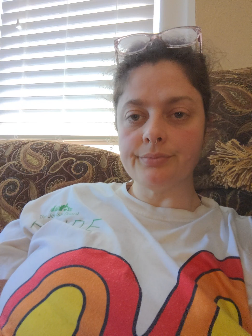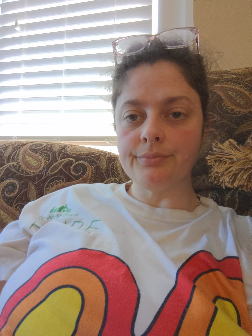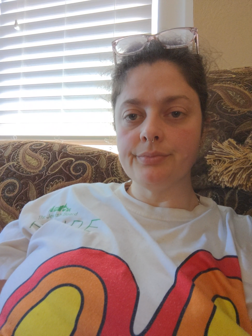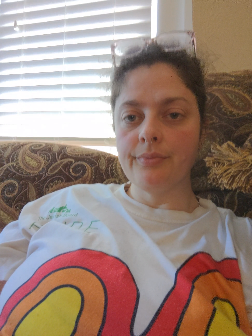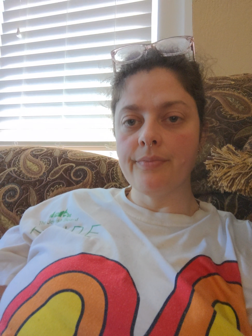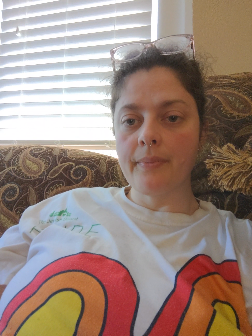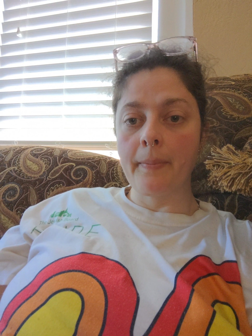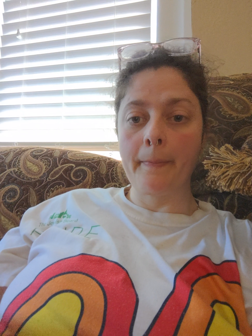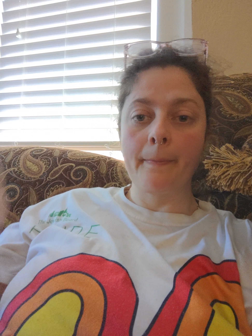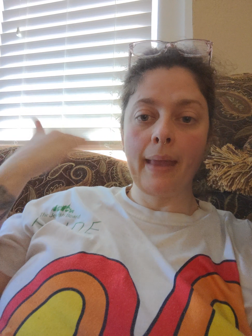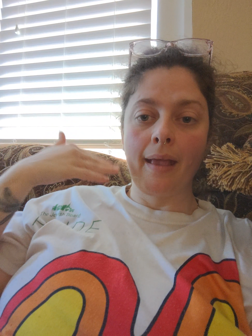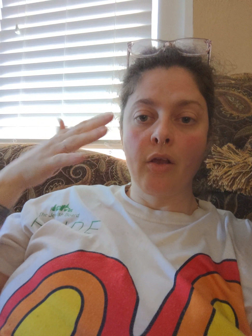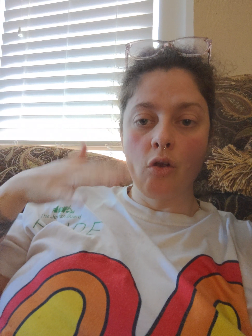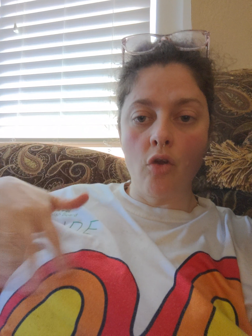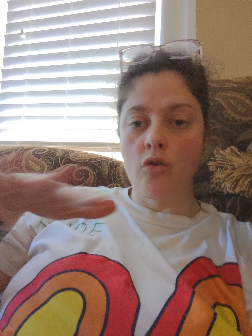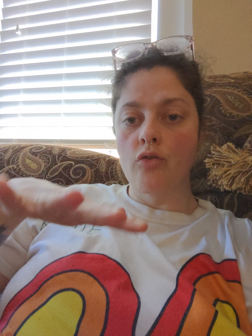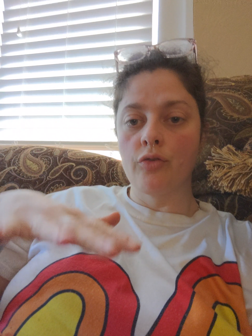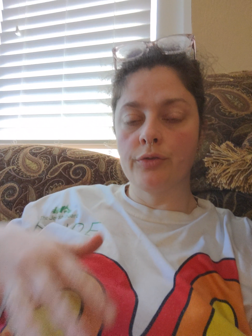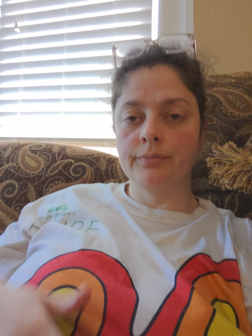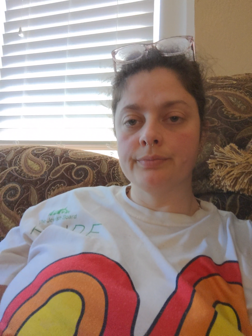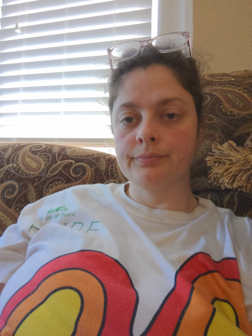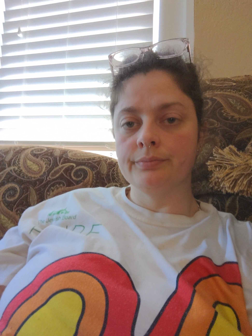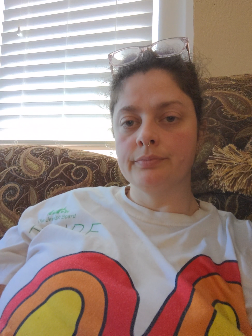backyard